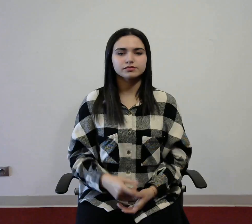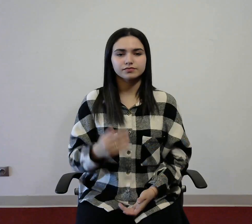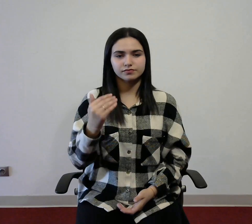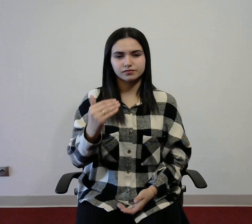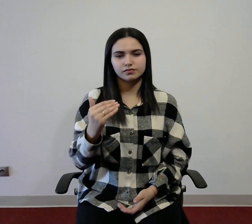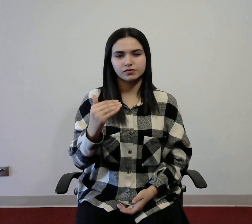siz